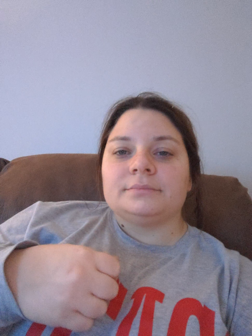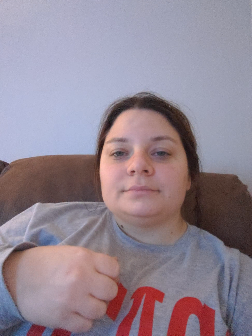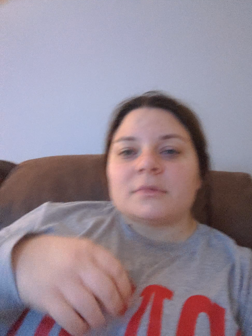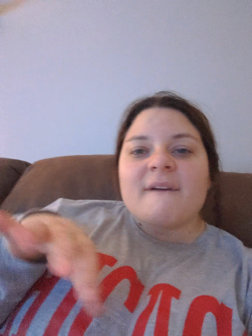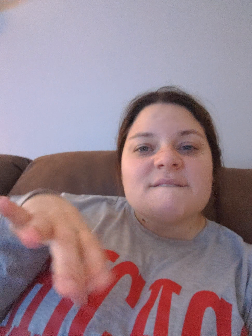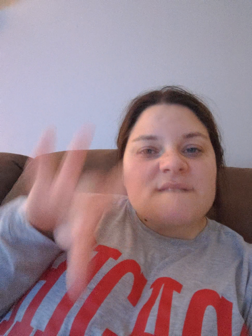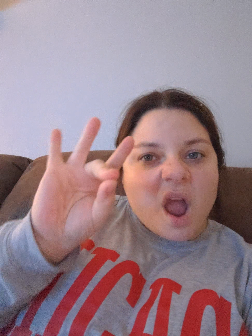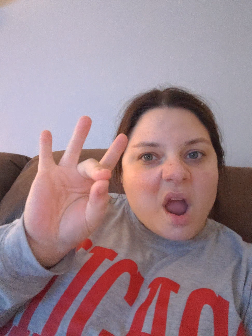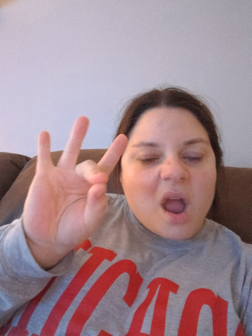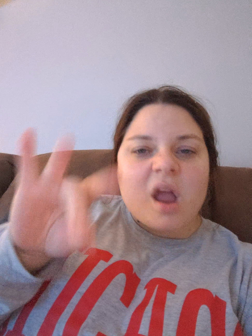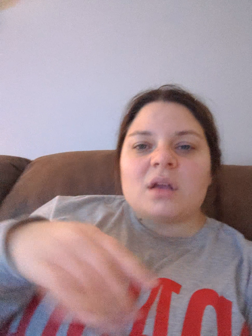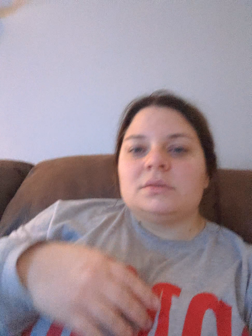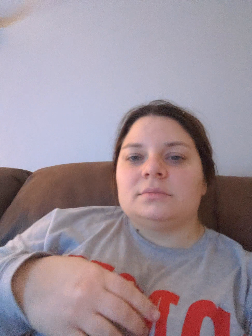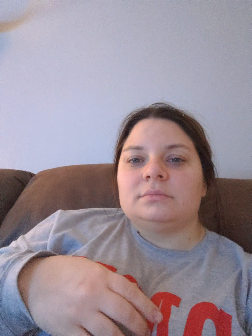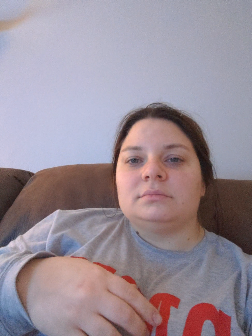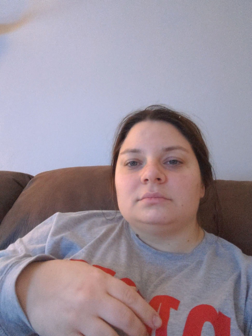find